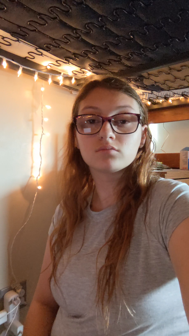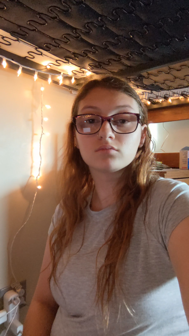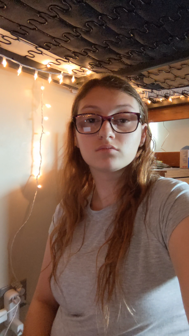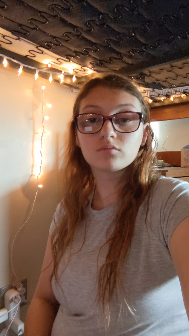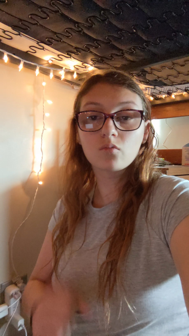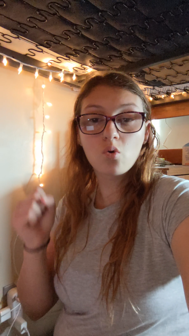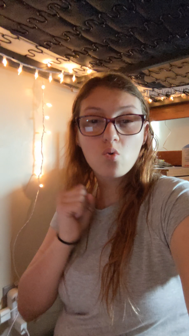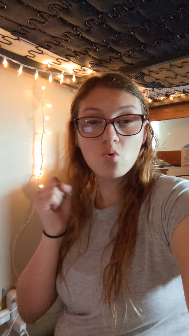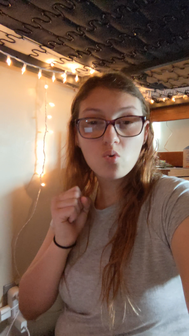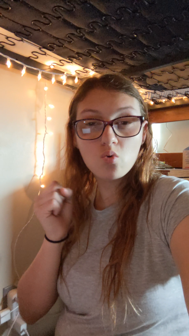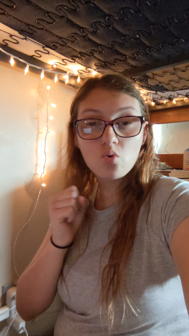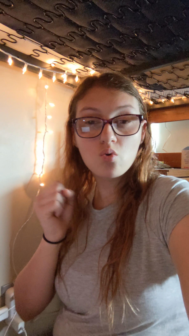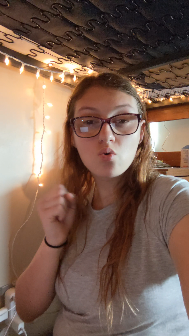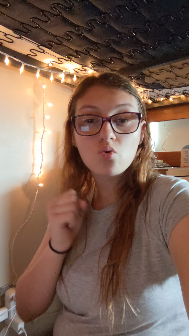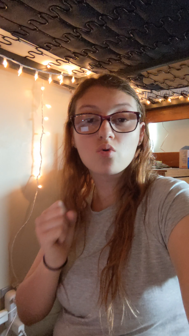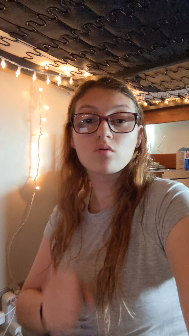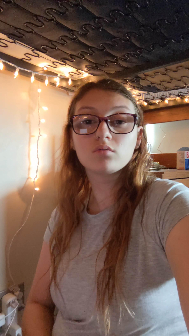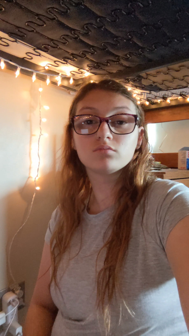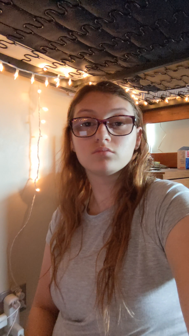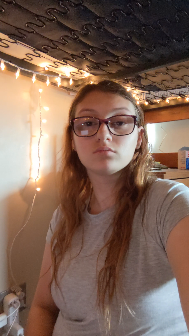cold